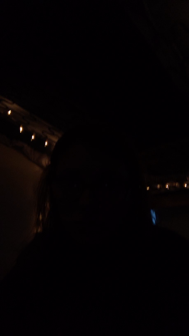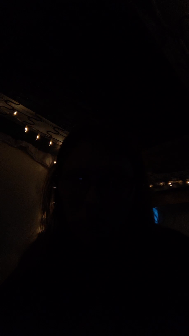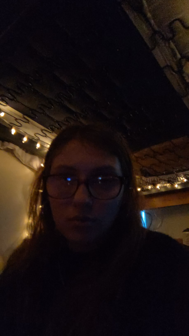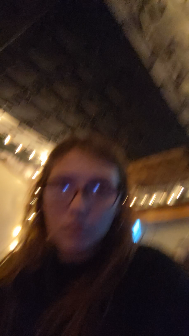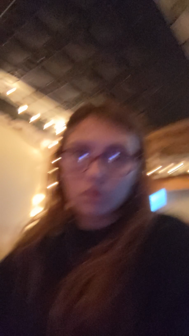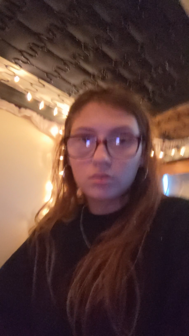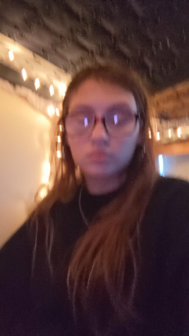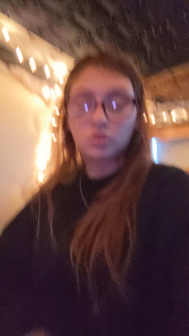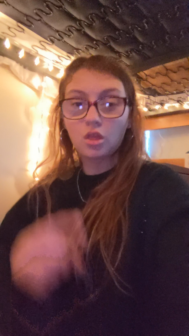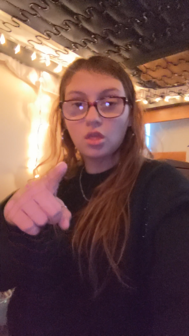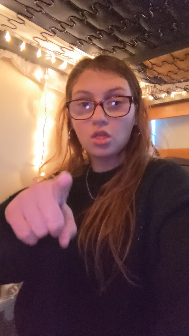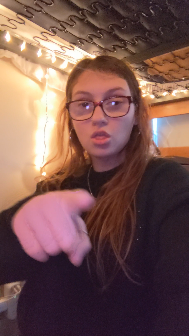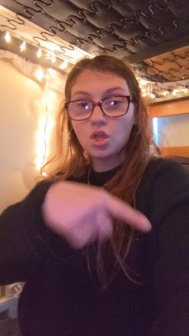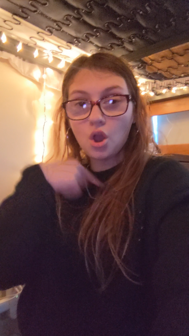long